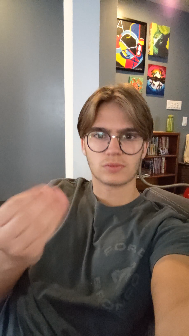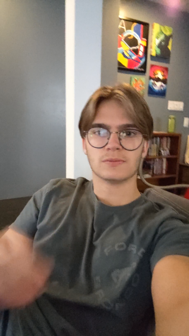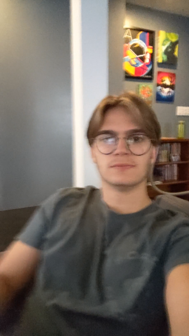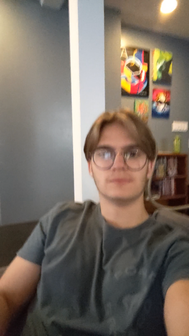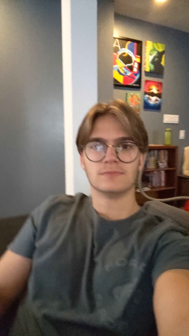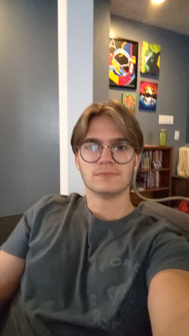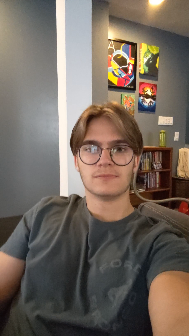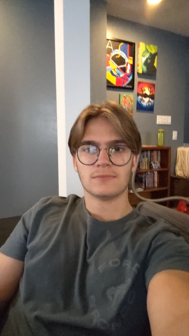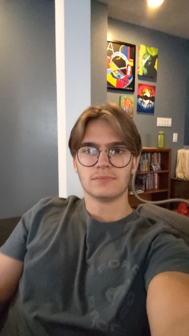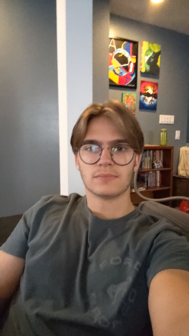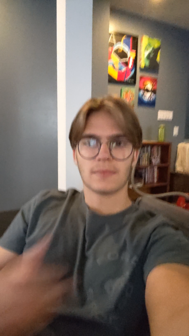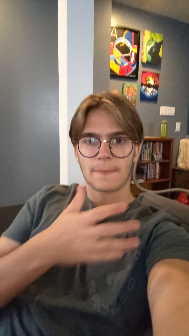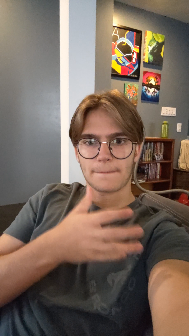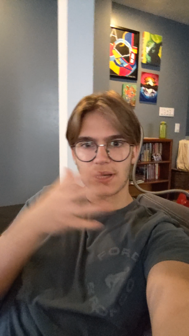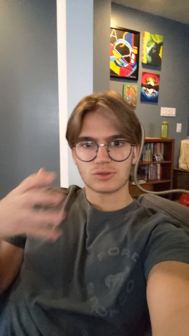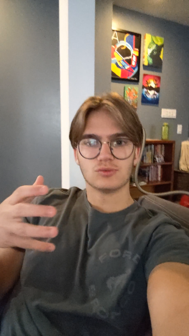much